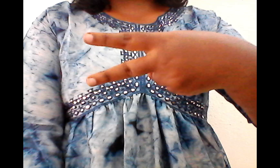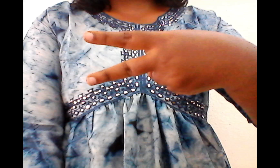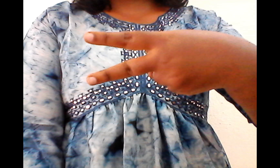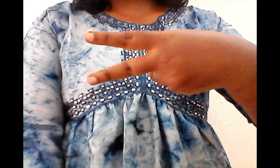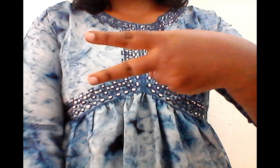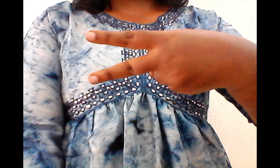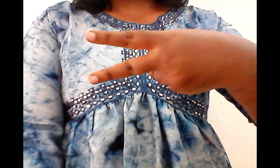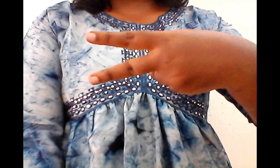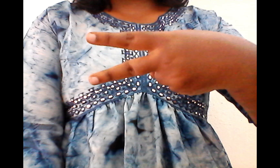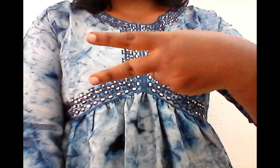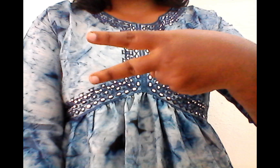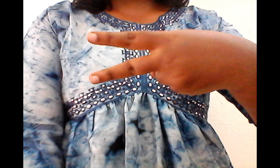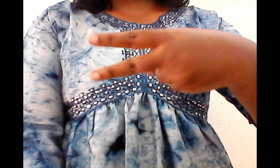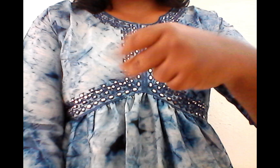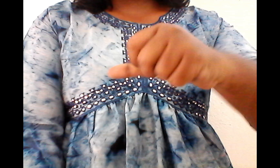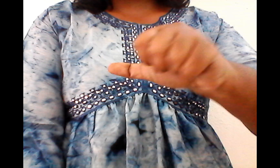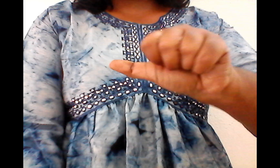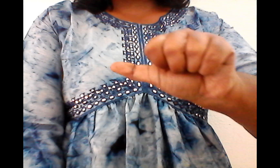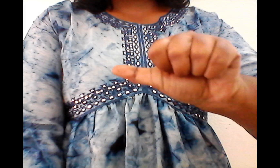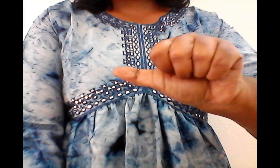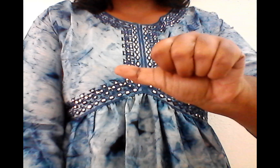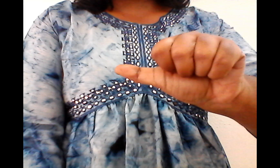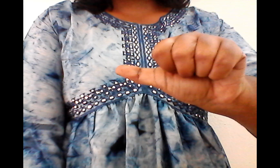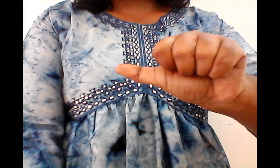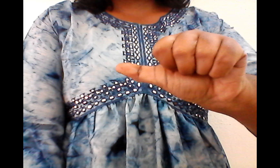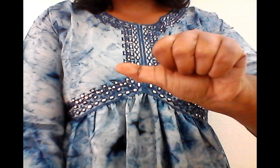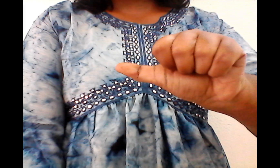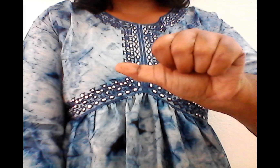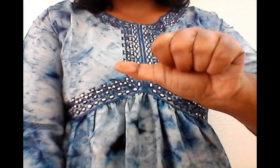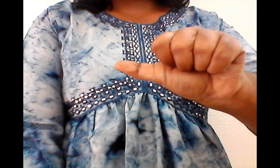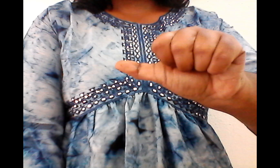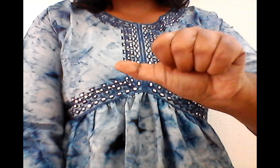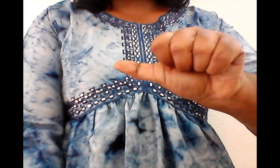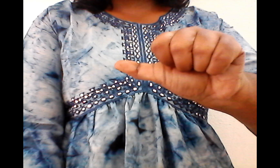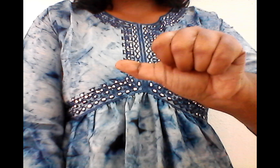ഐ